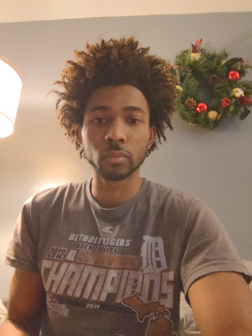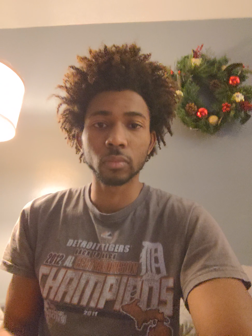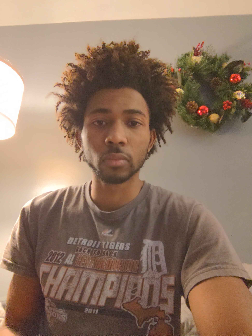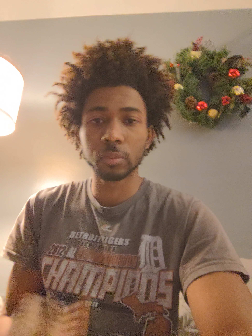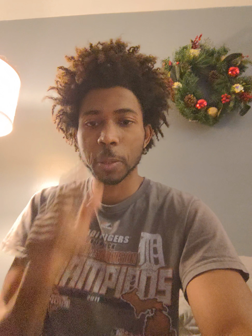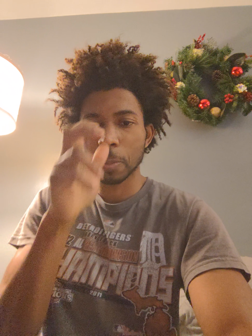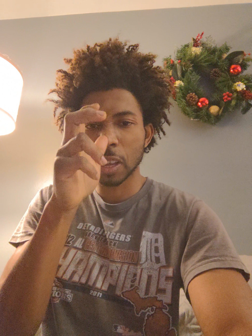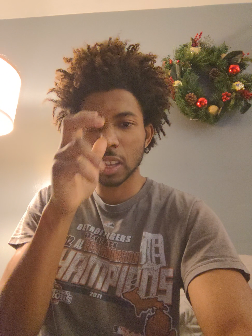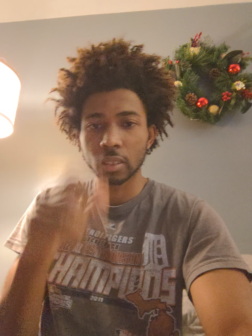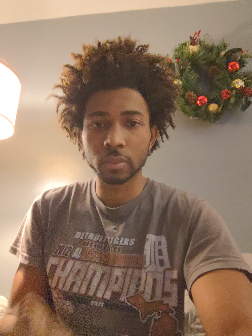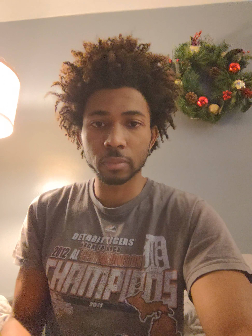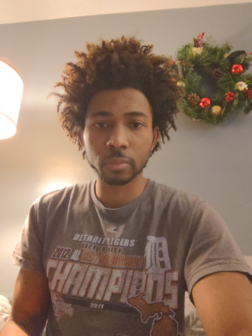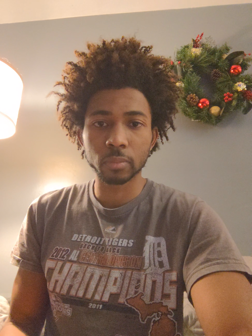bug